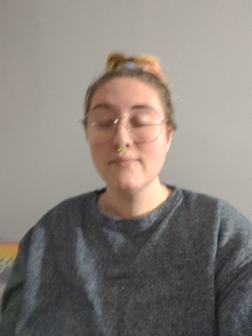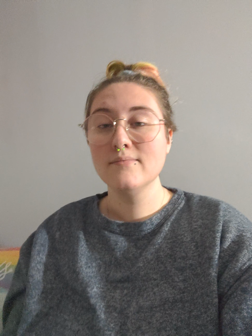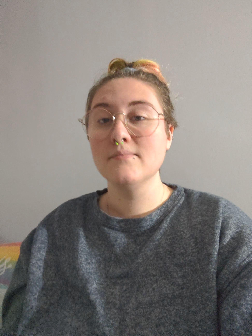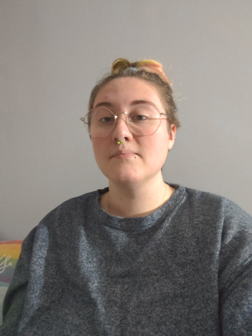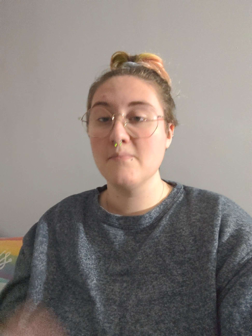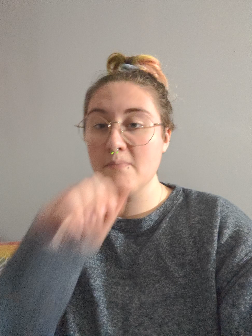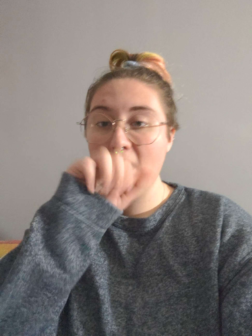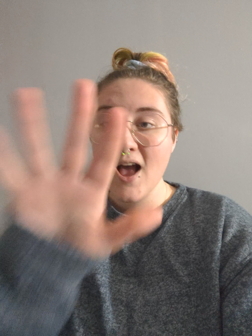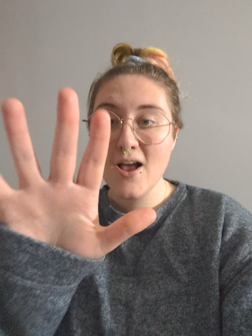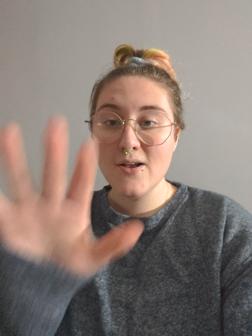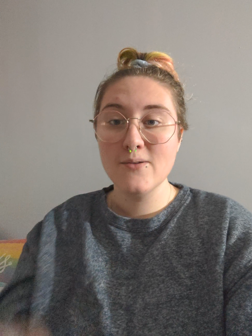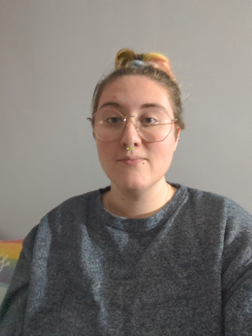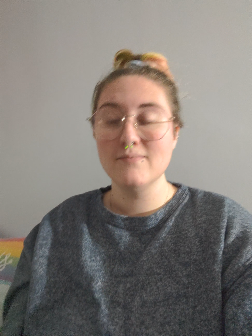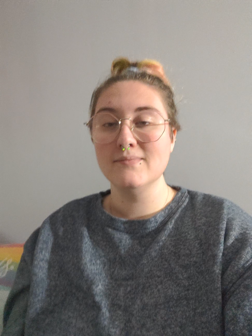blow